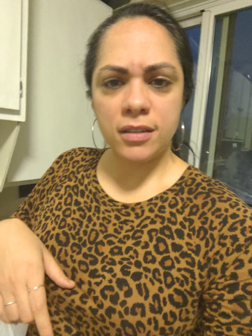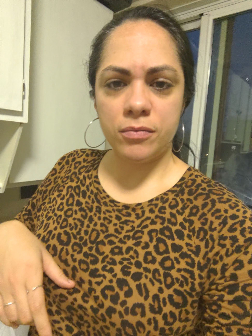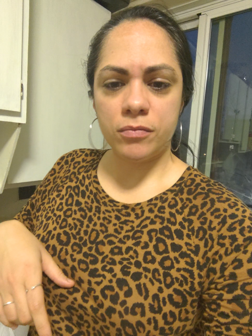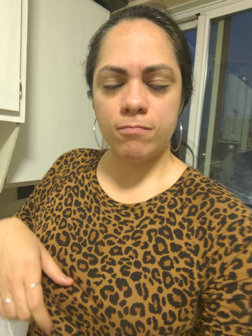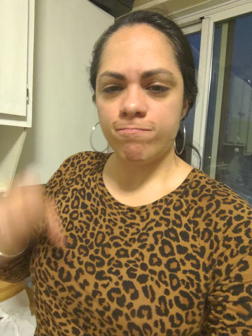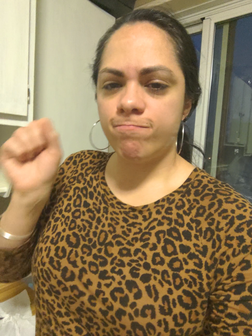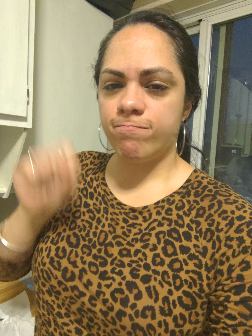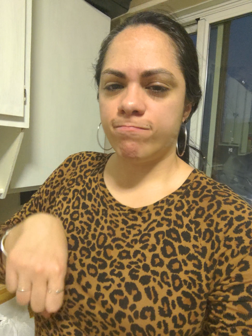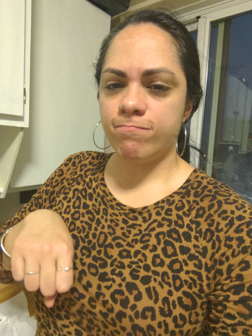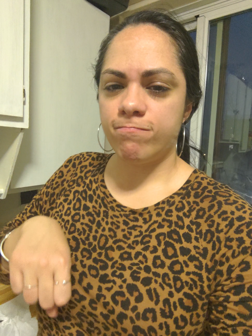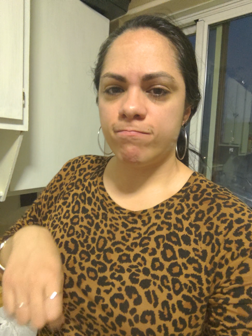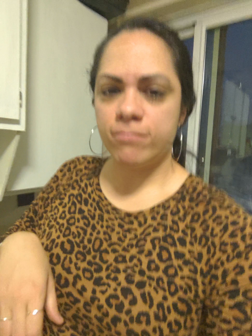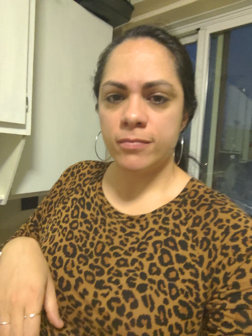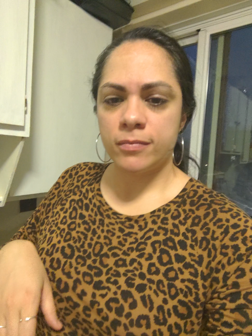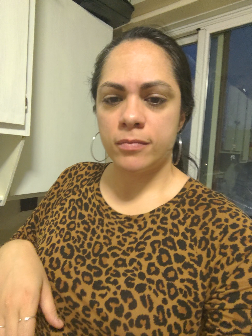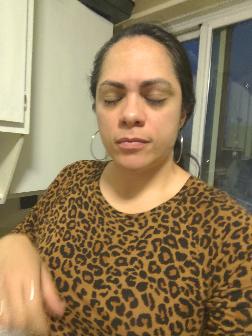can